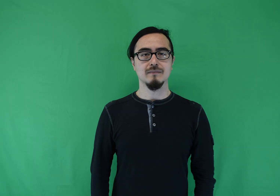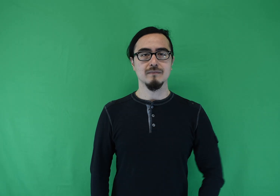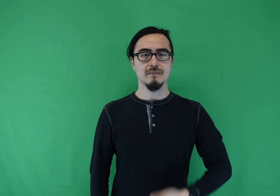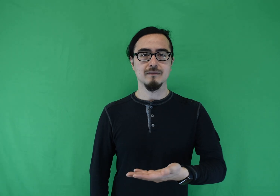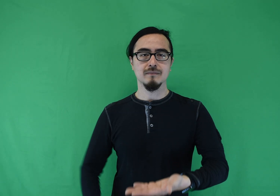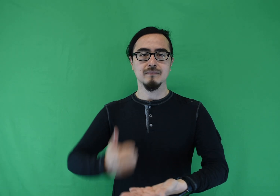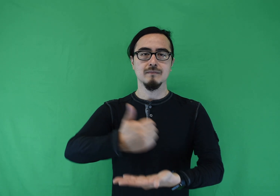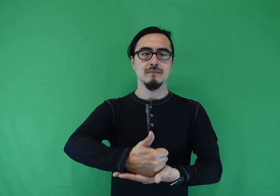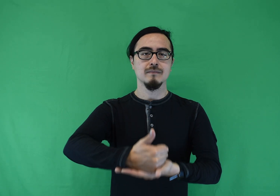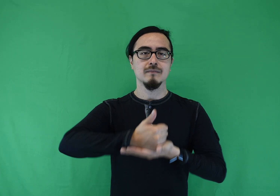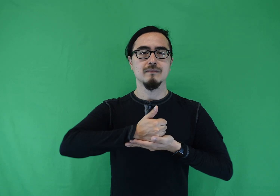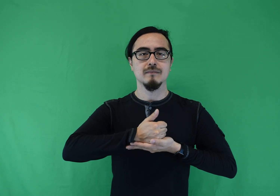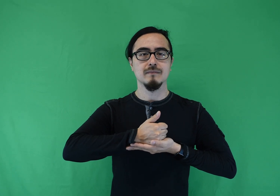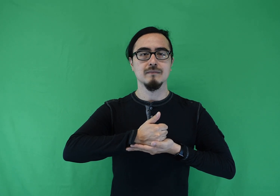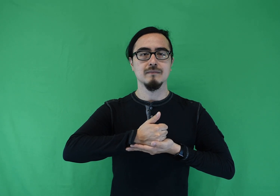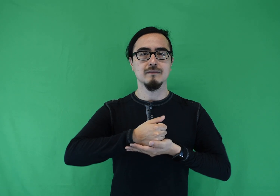ayuda